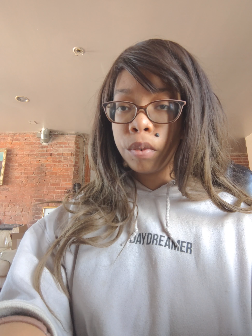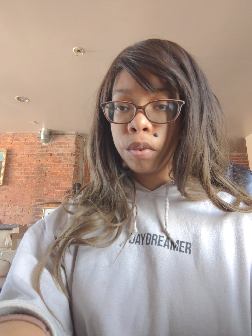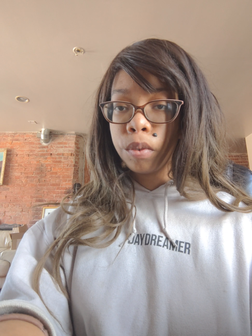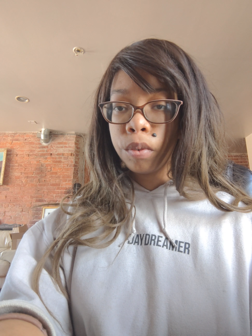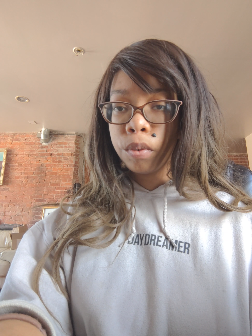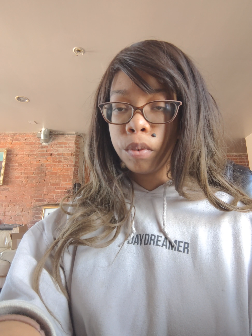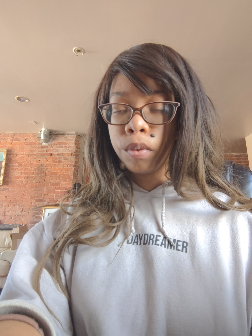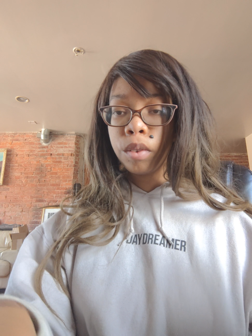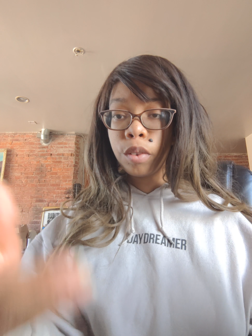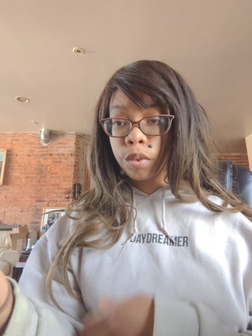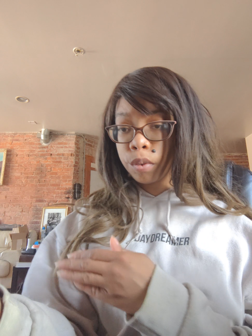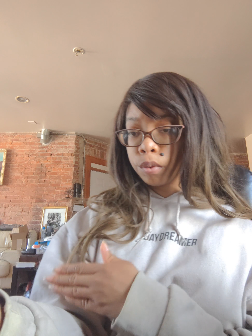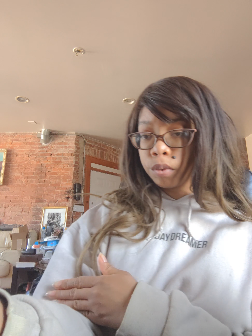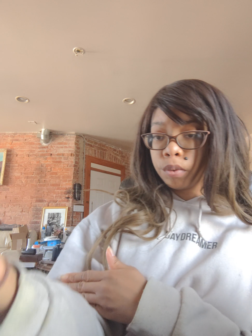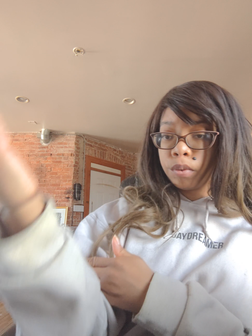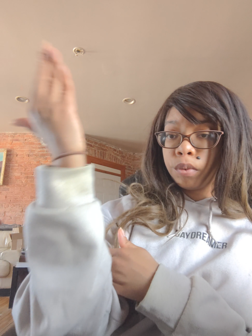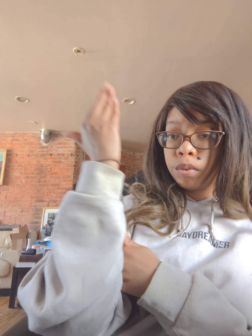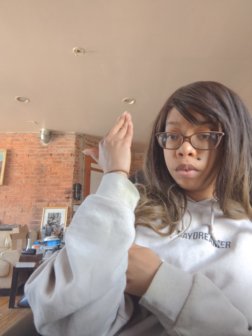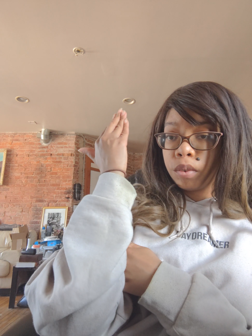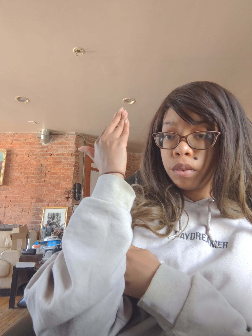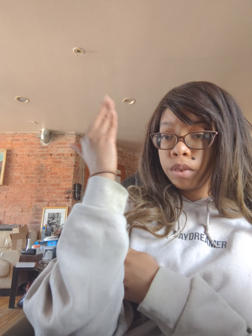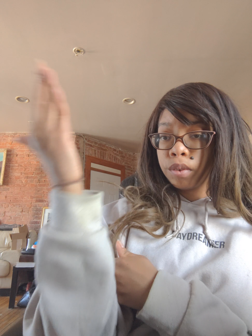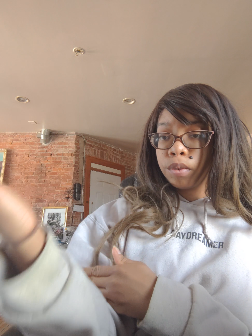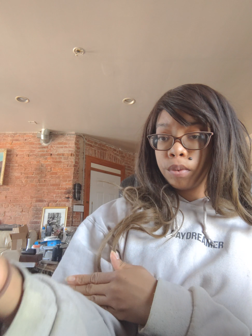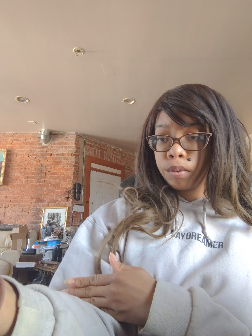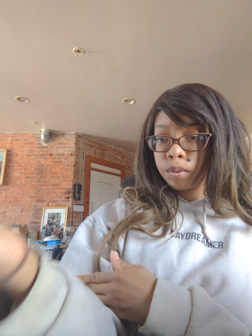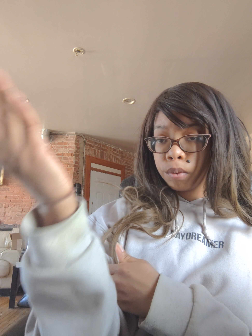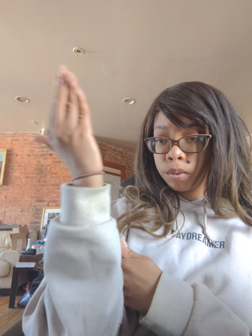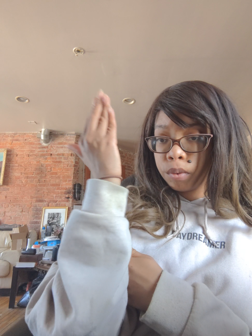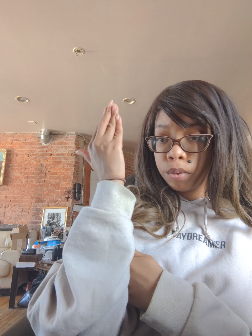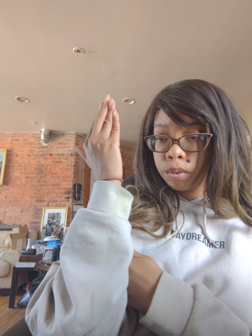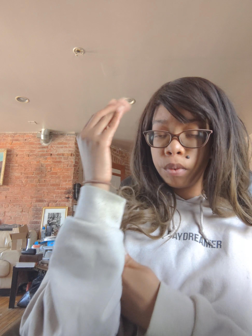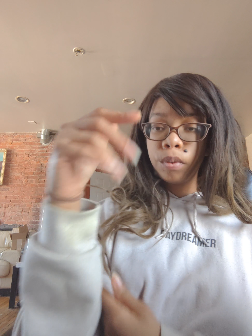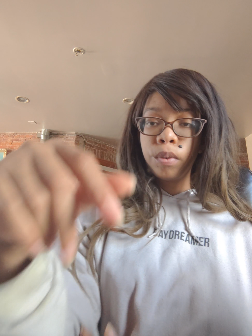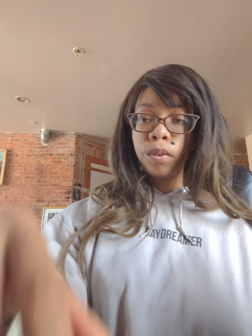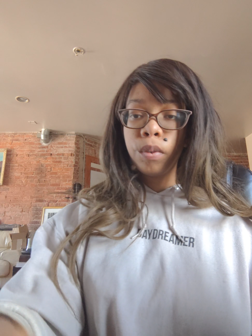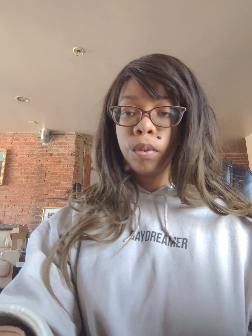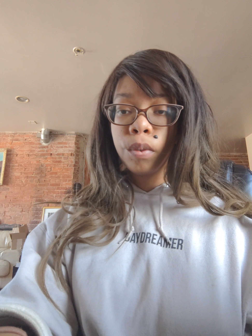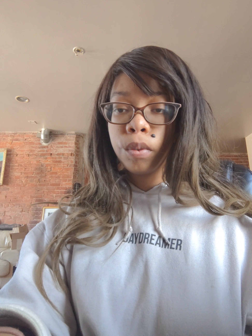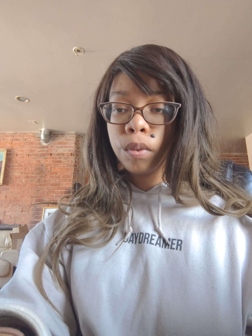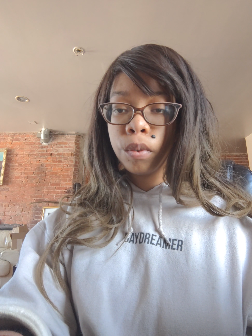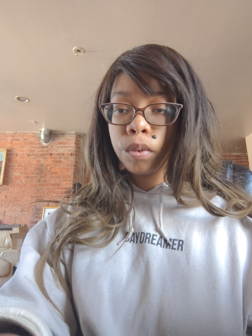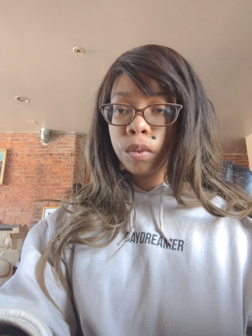morning